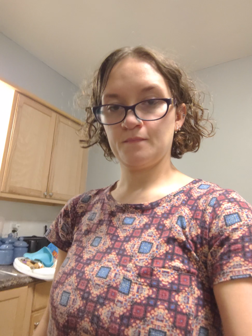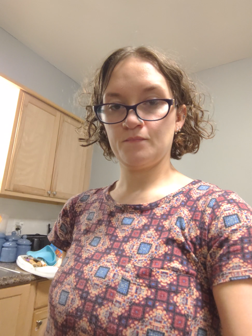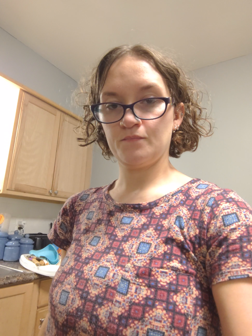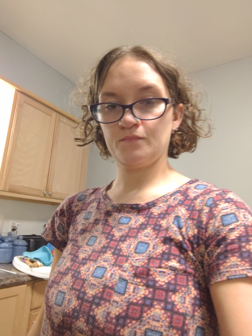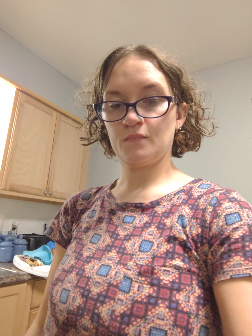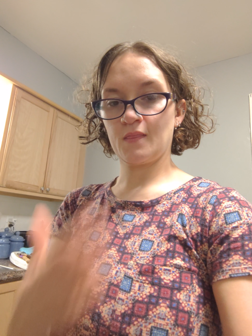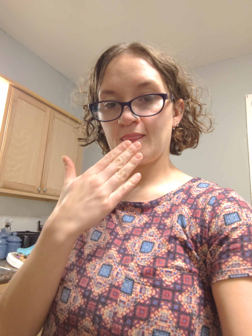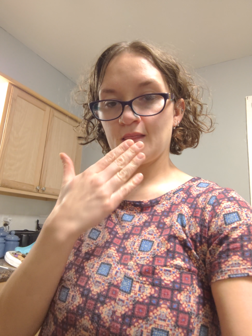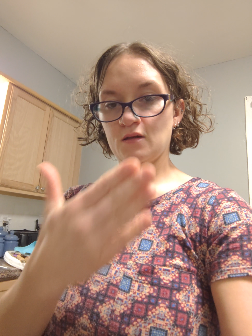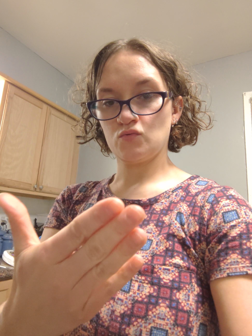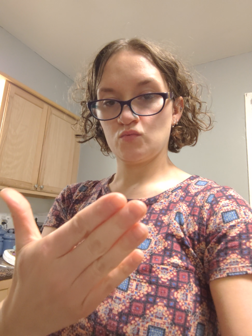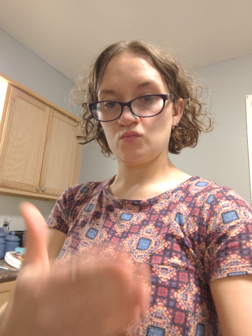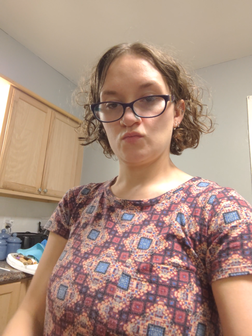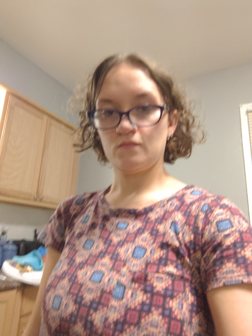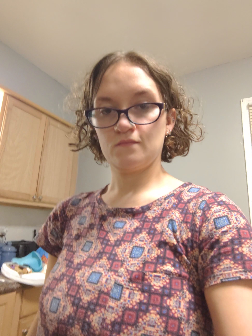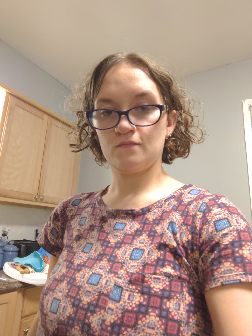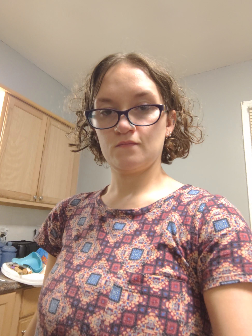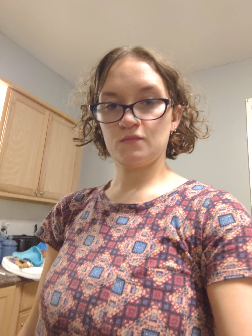thank you